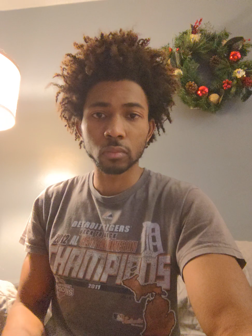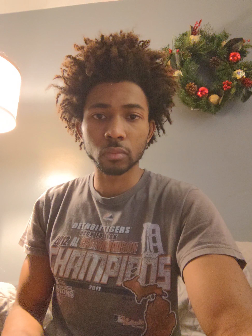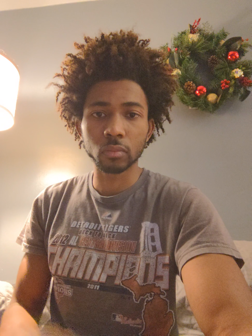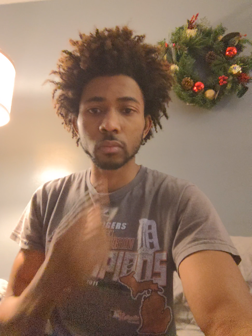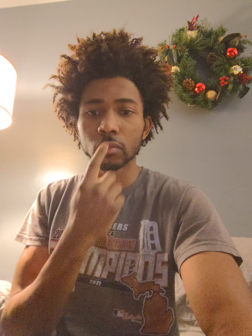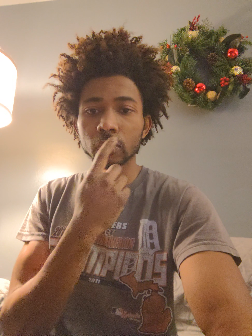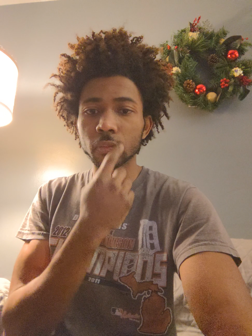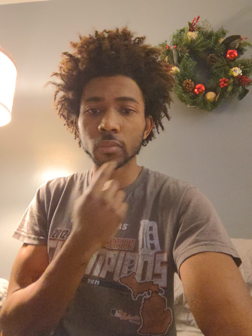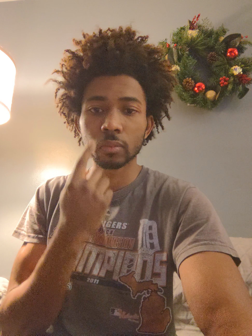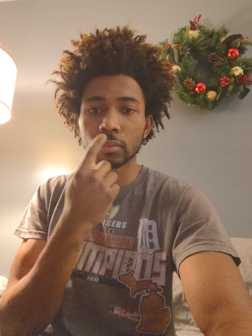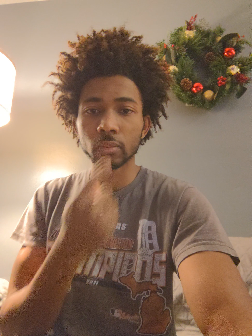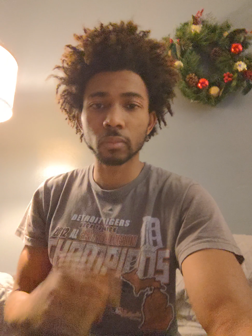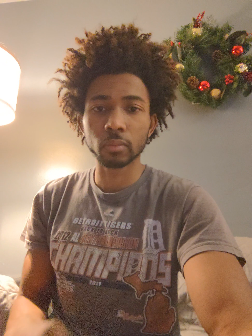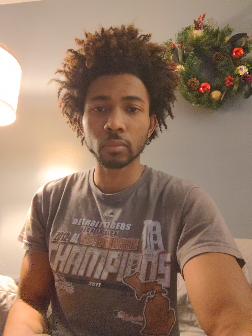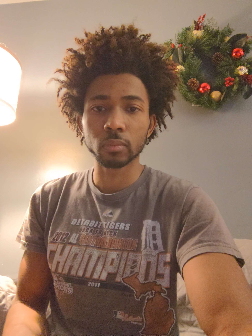lips